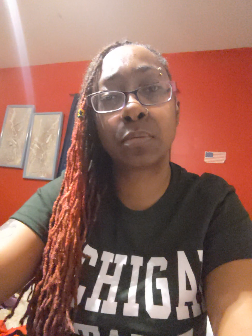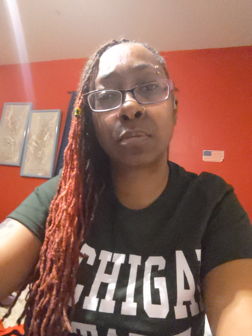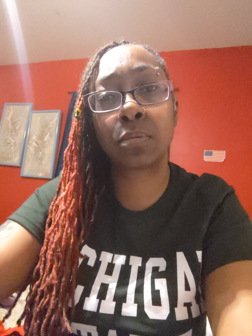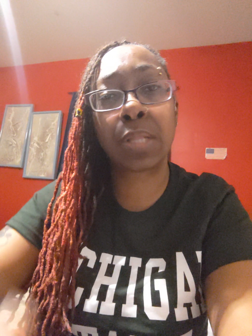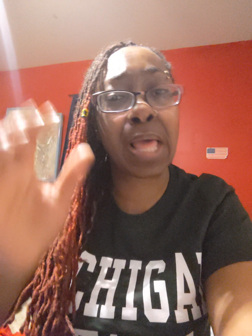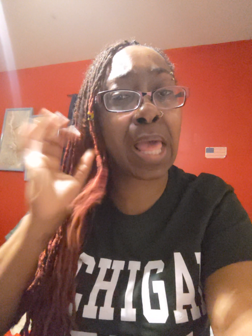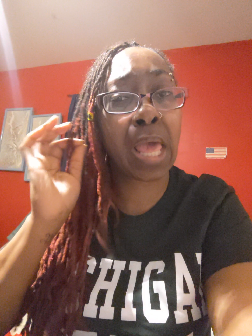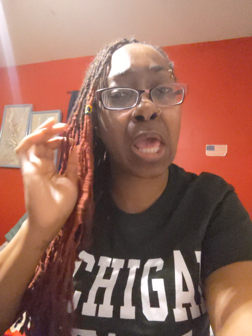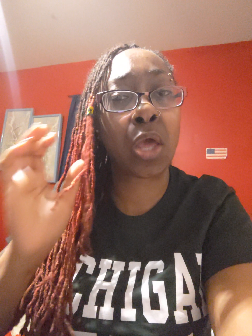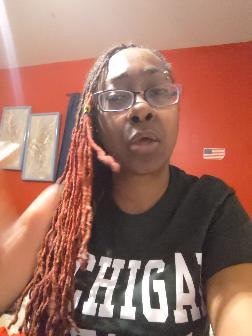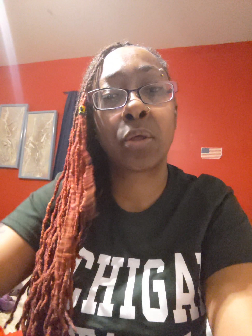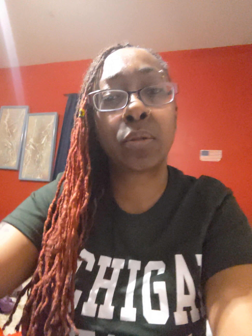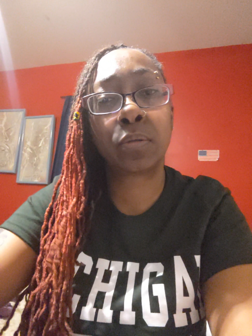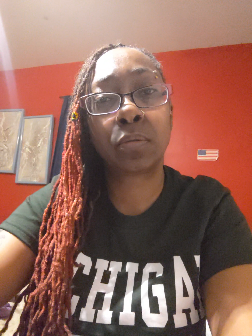hair